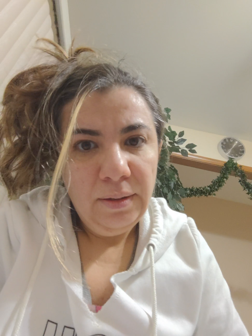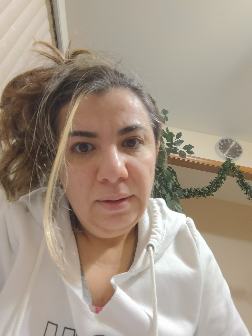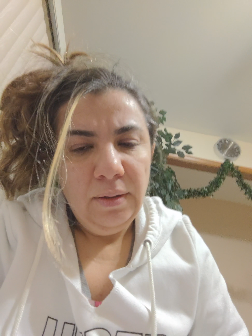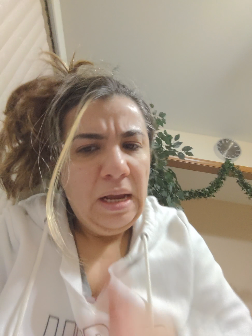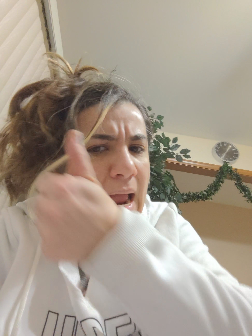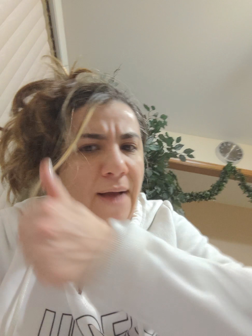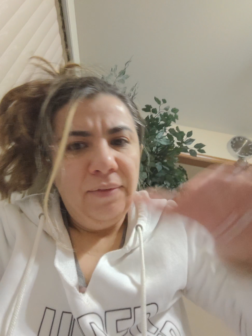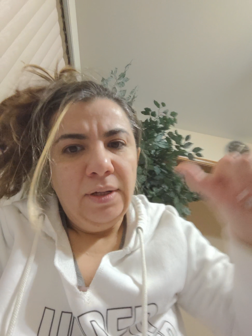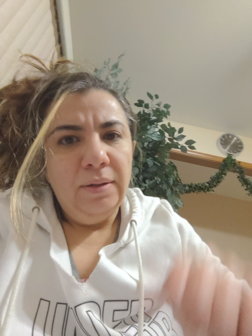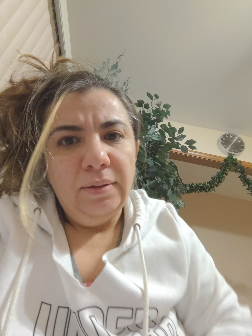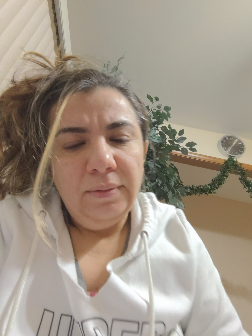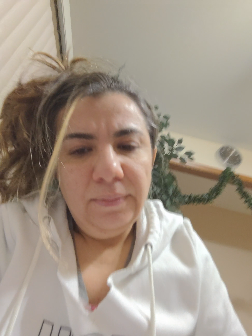any